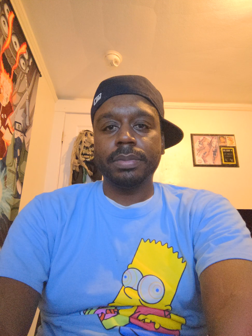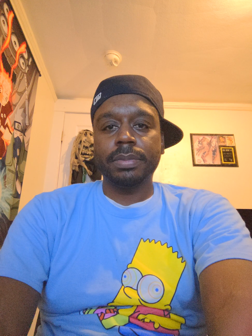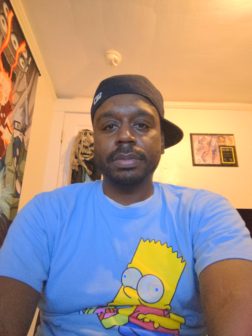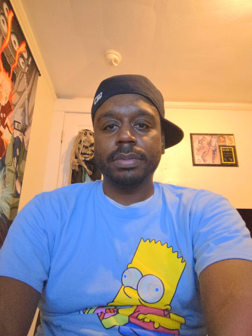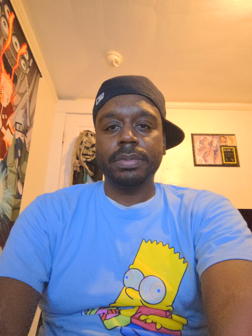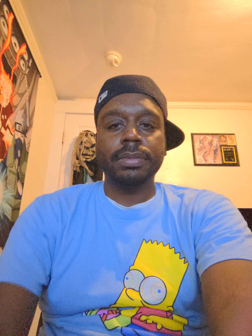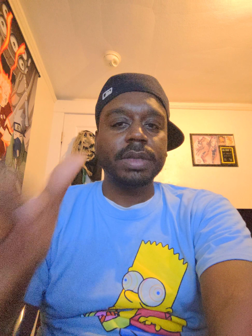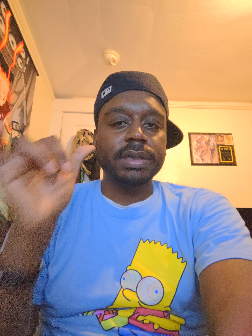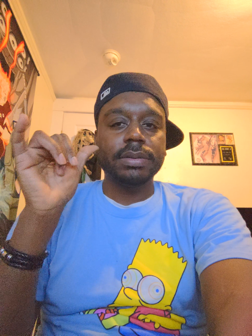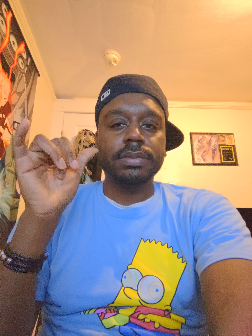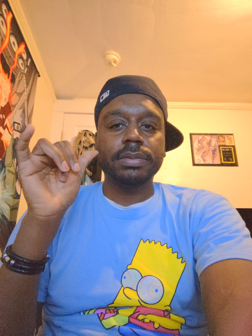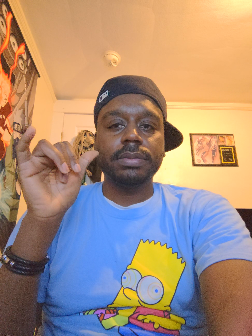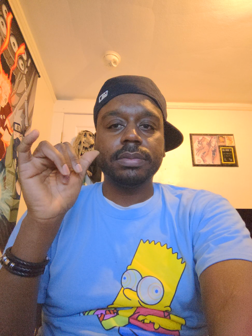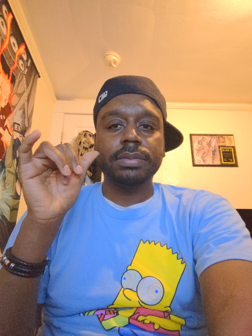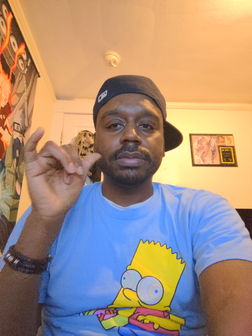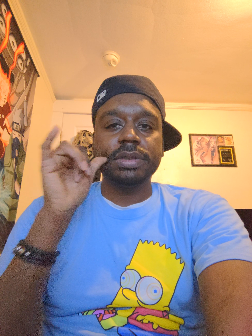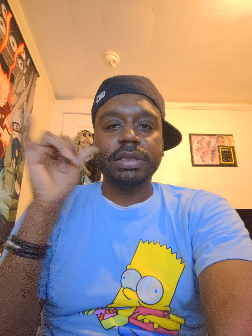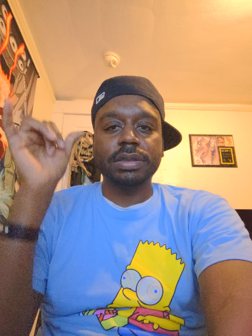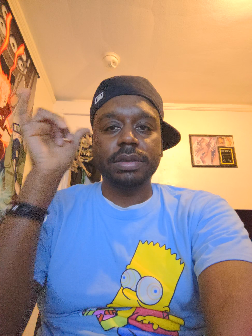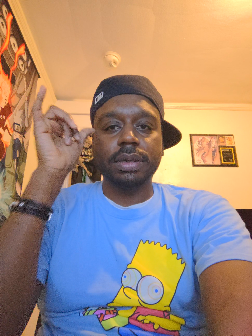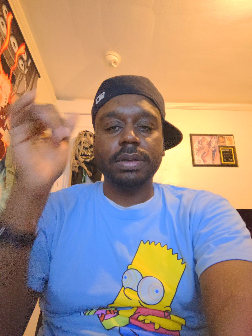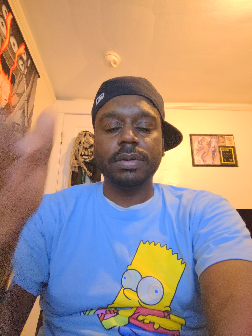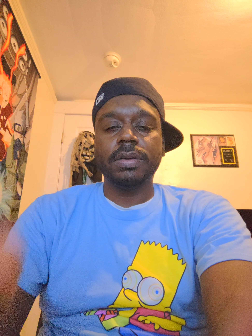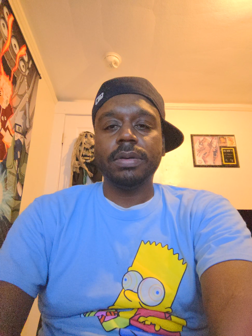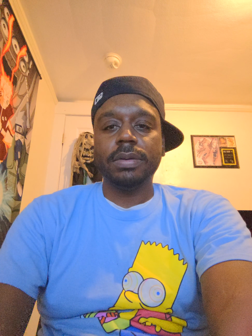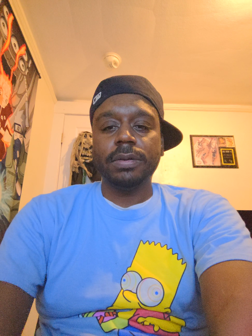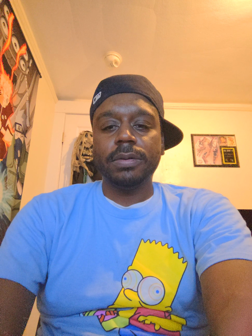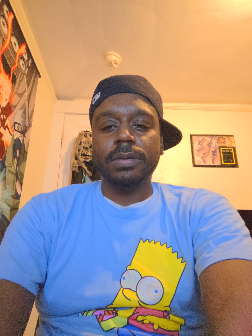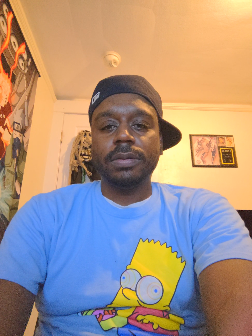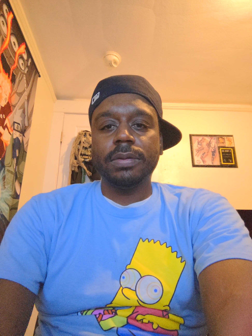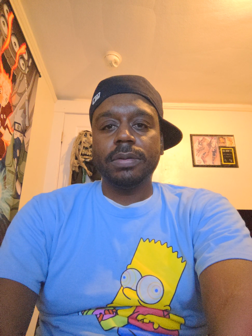yesterday